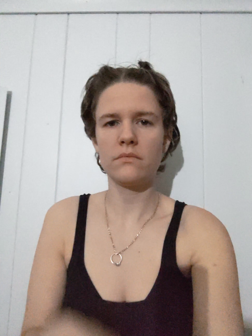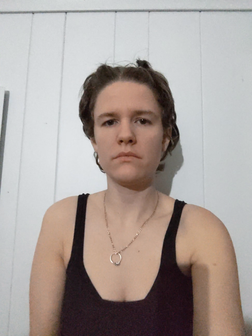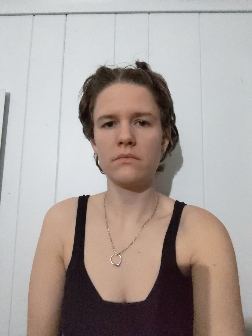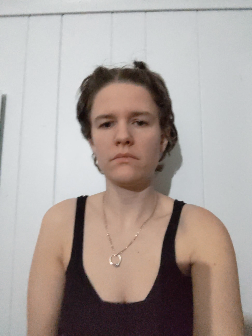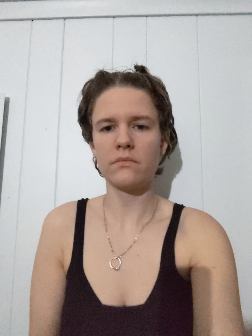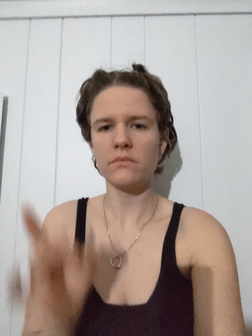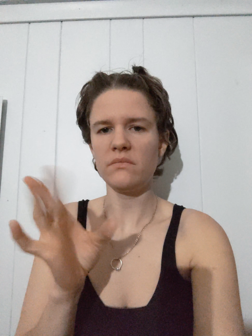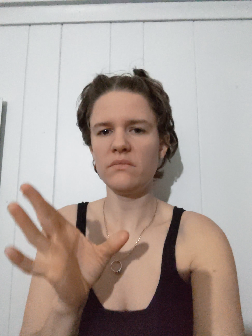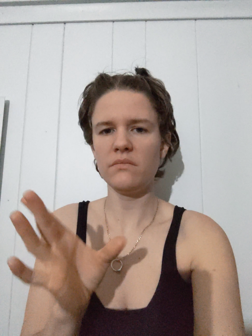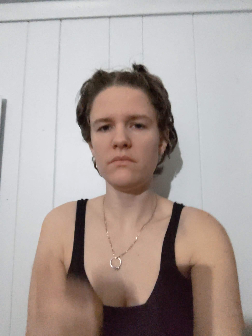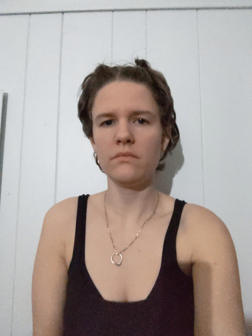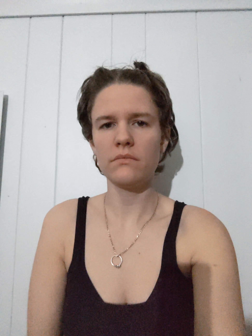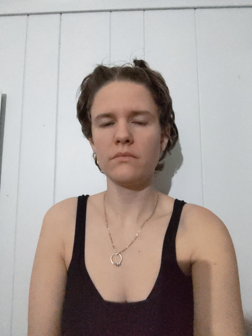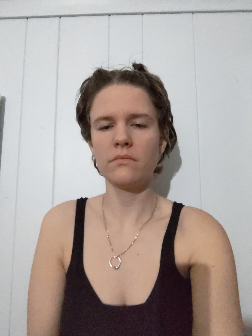yucky